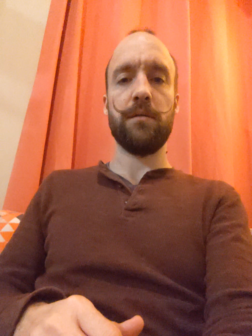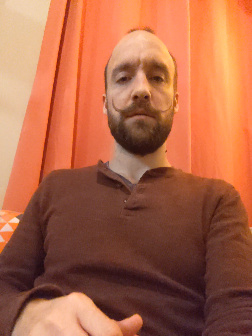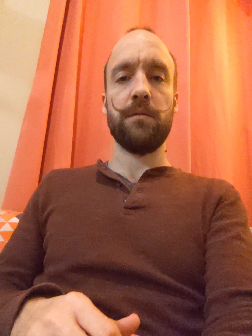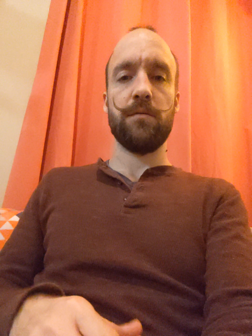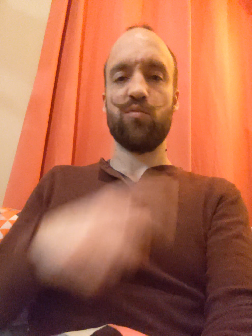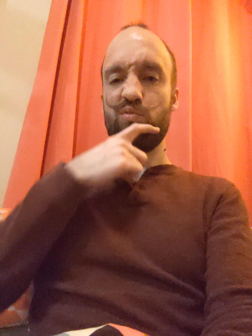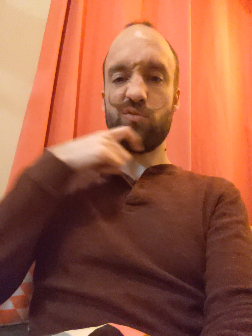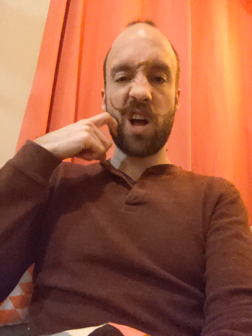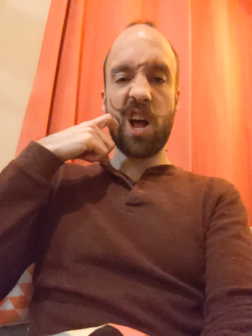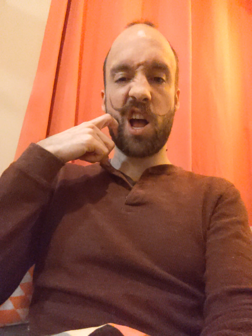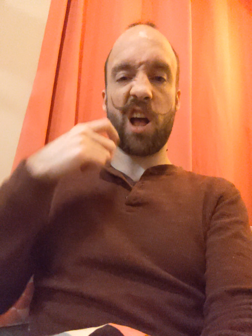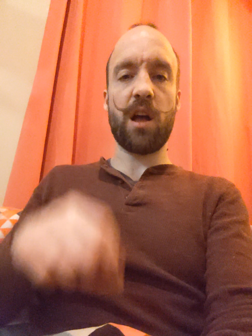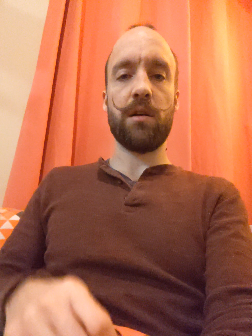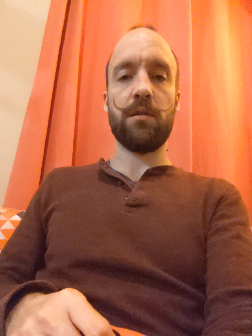dry